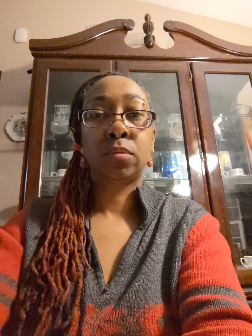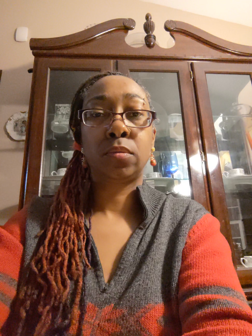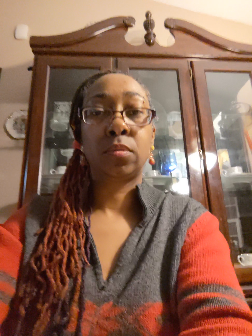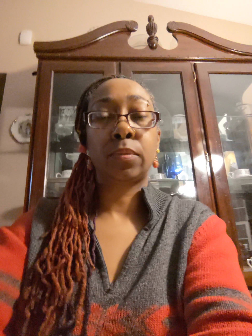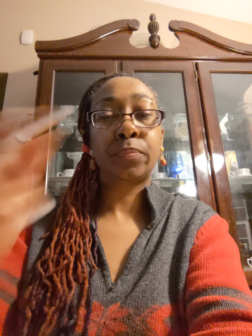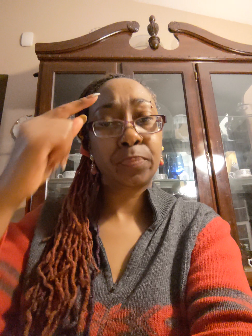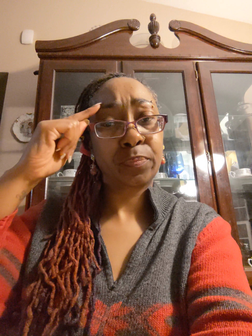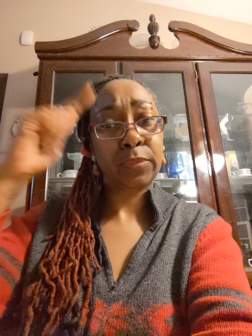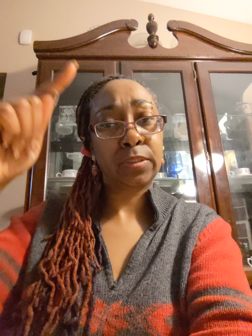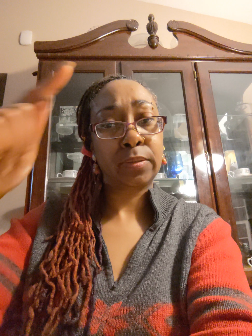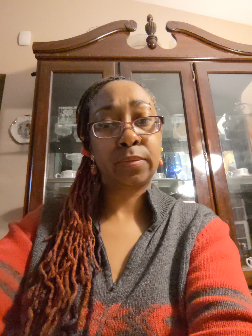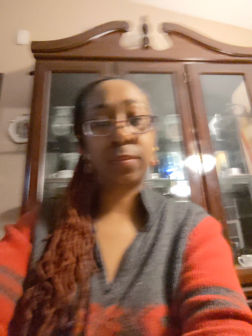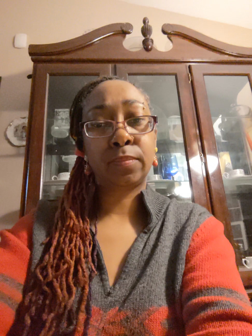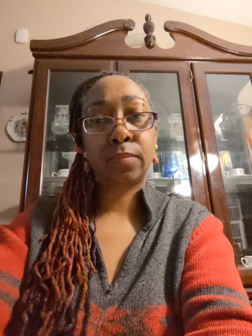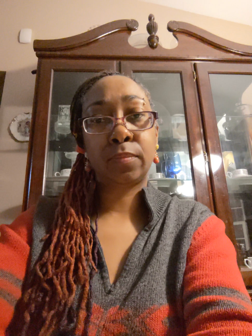penny